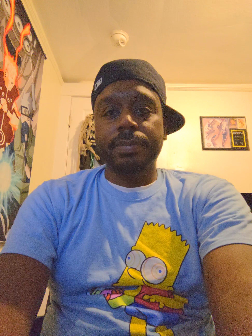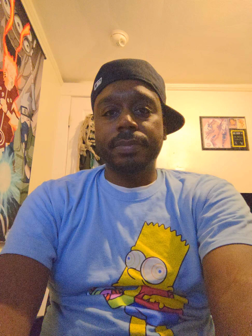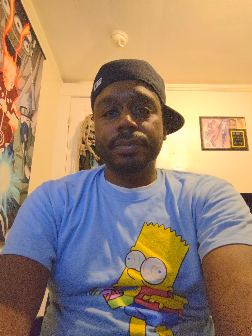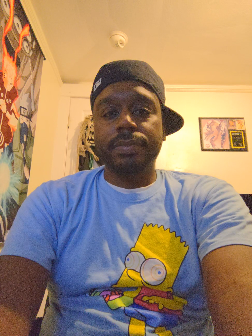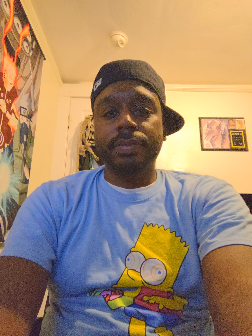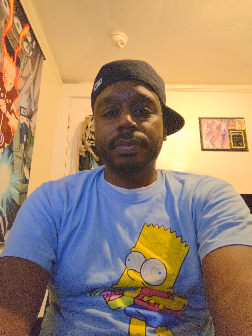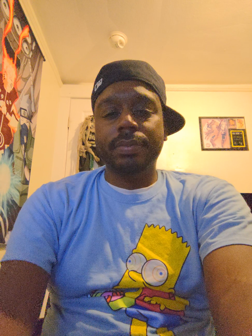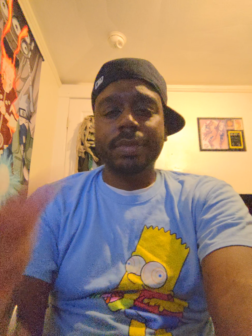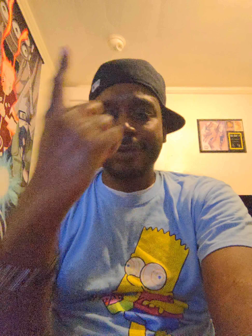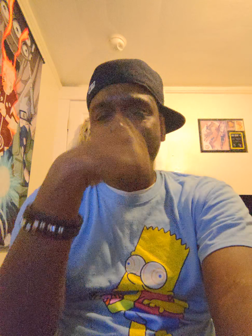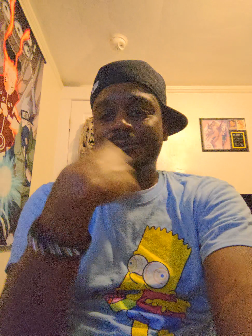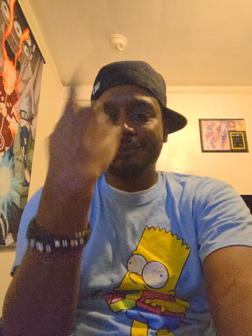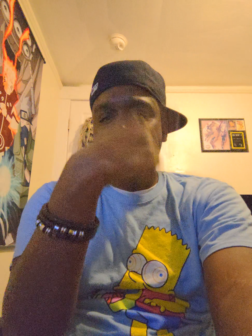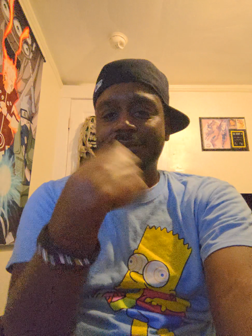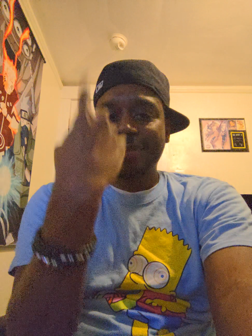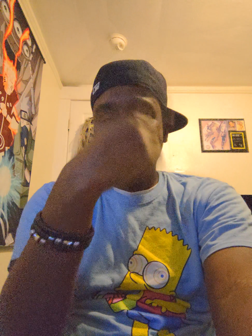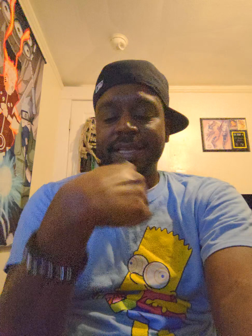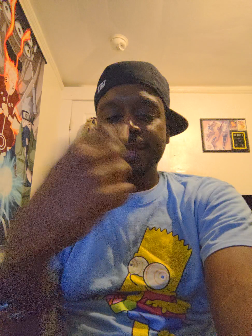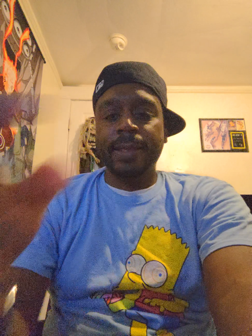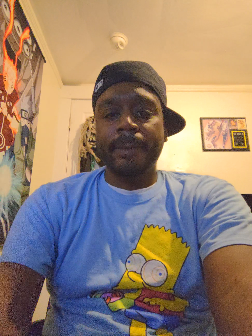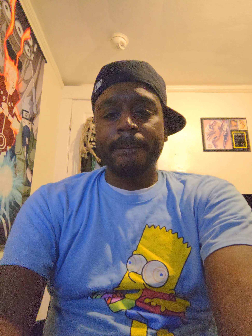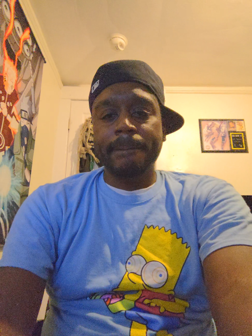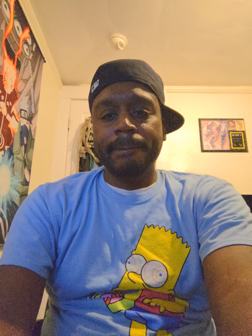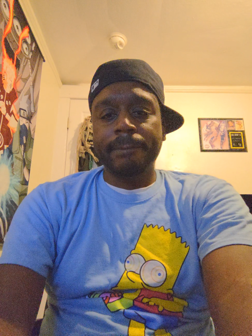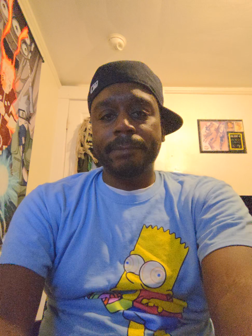face